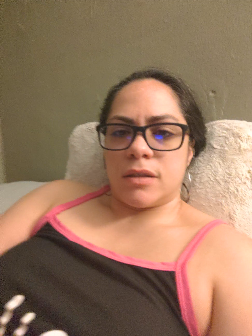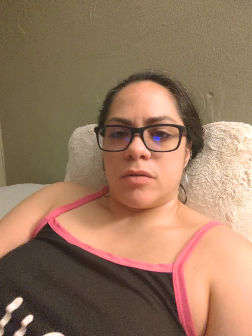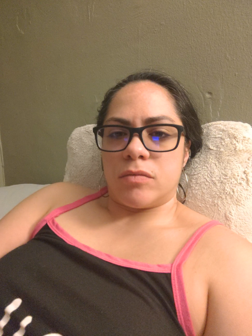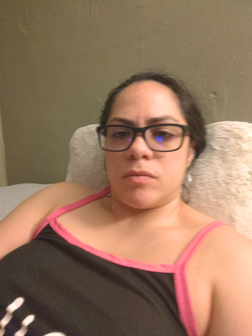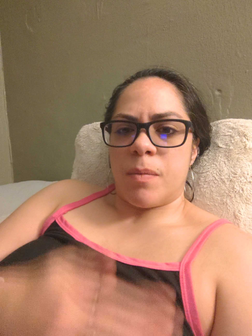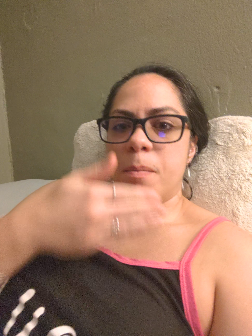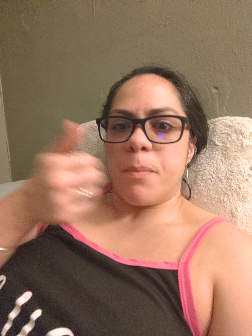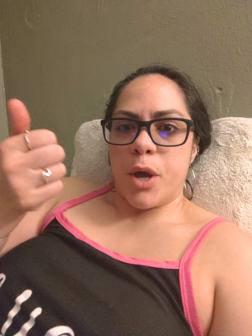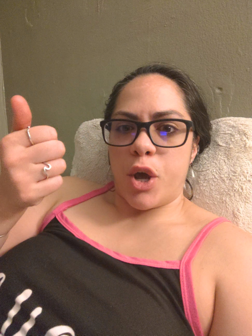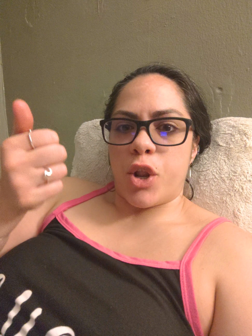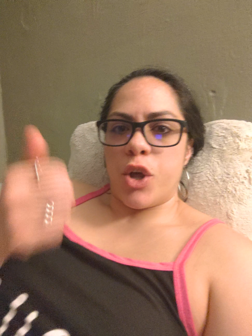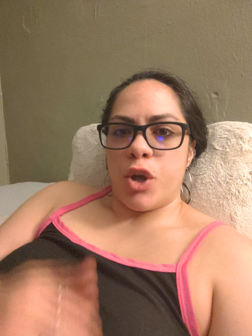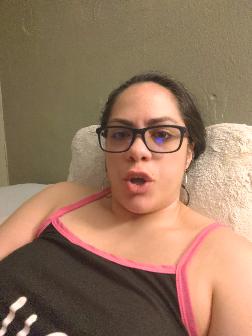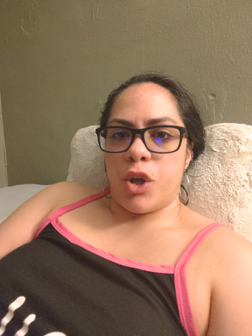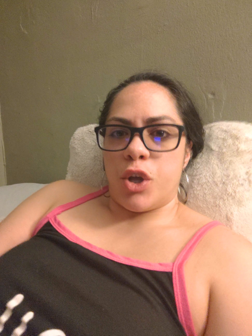better